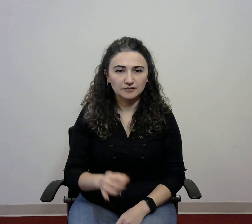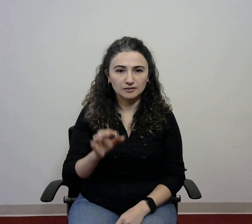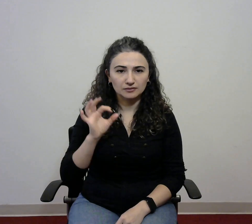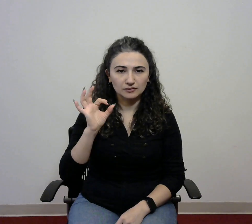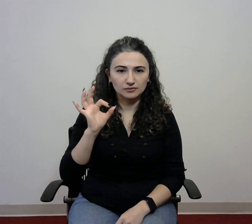O